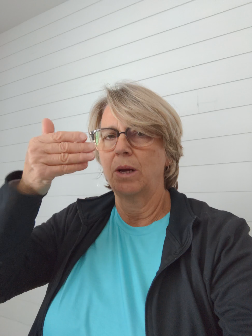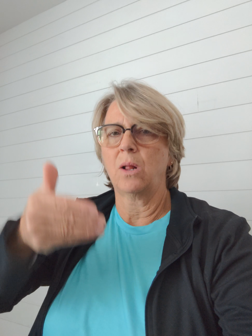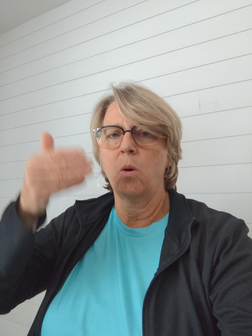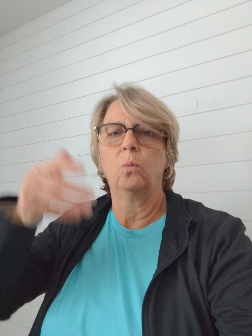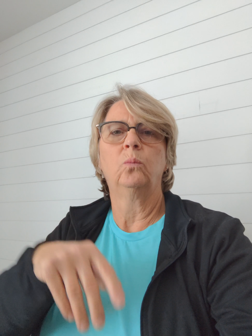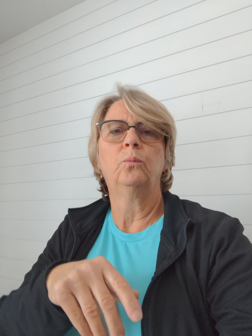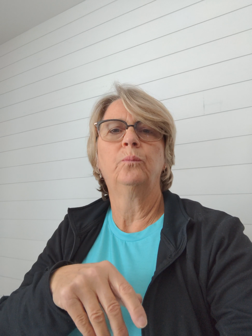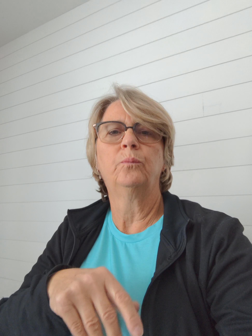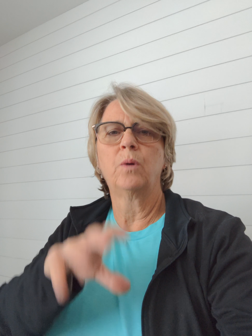window